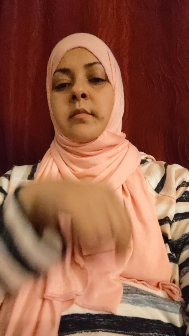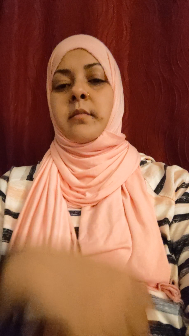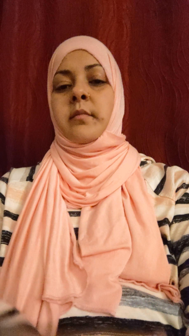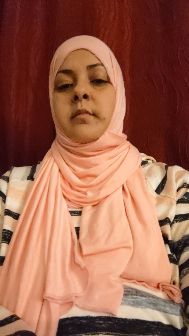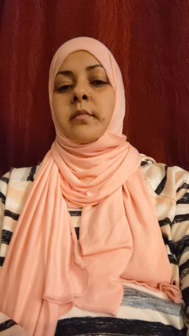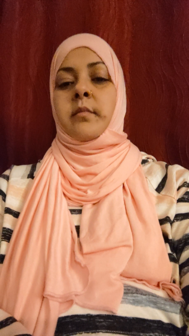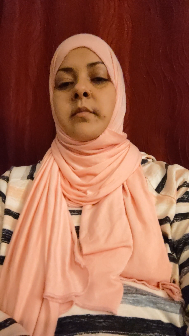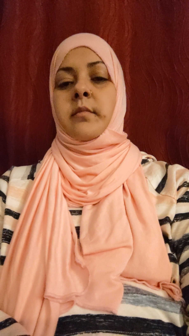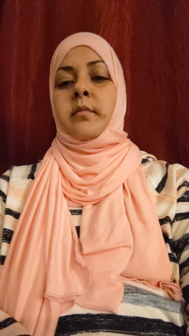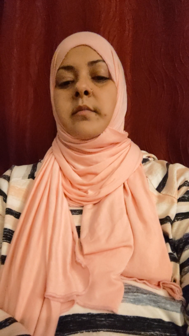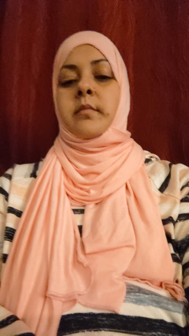be